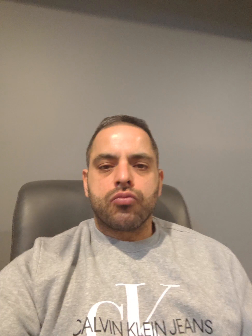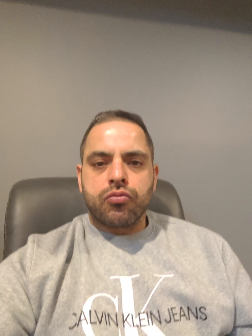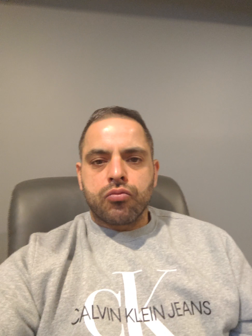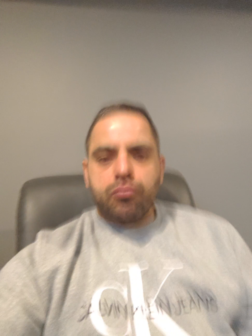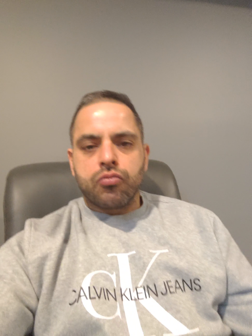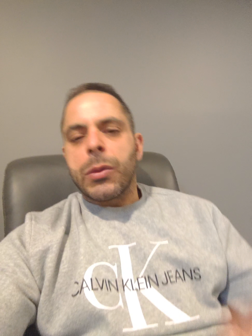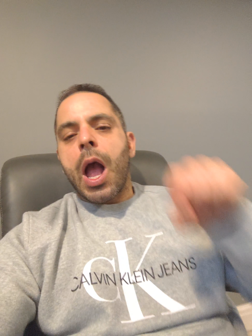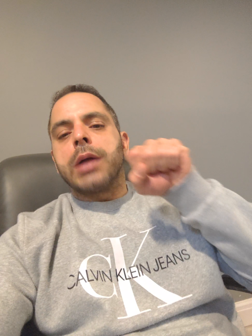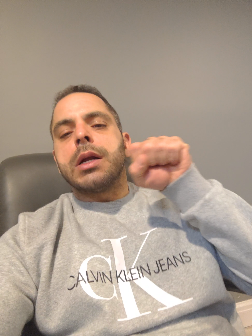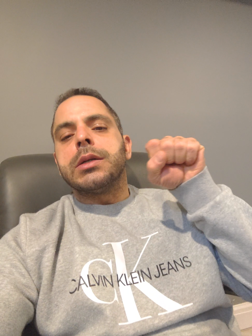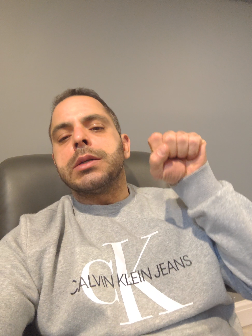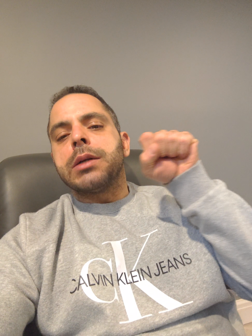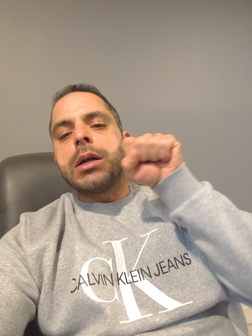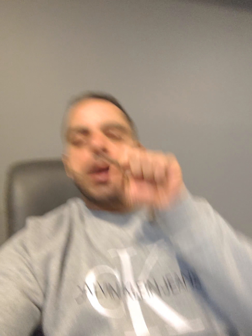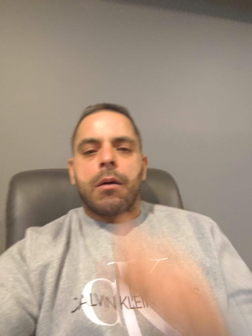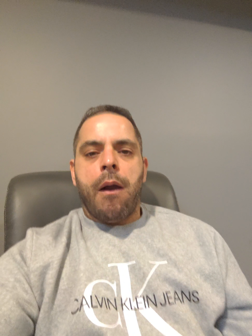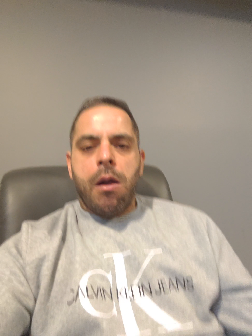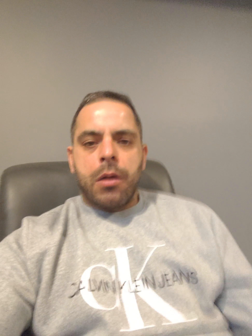carrot